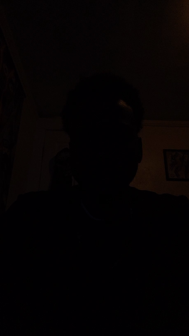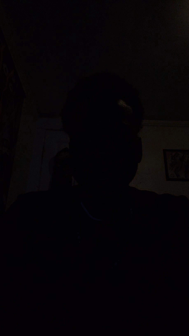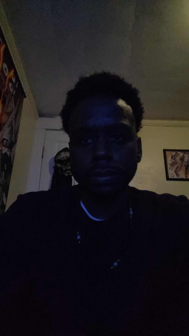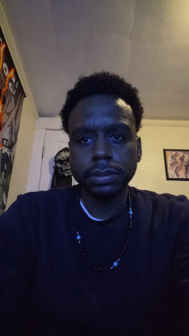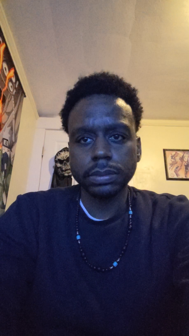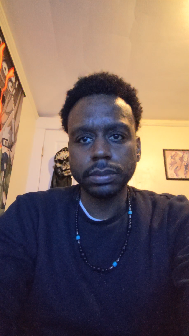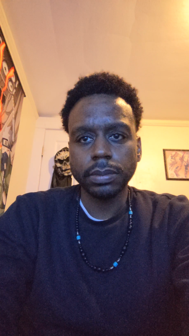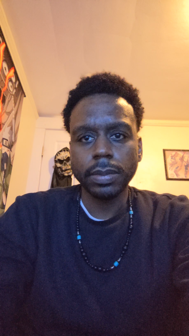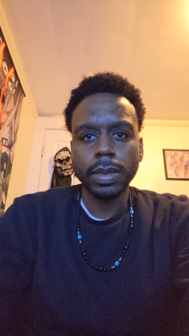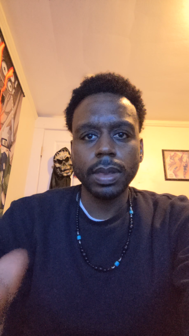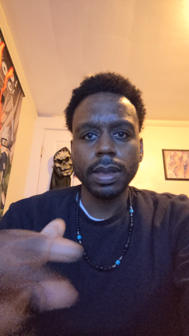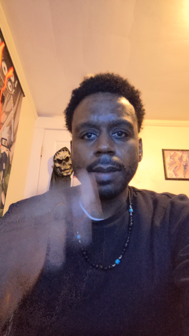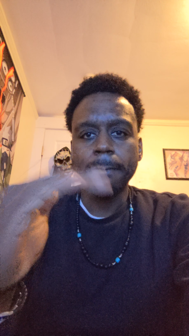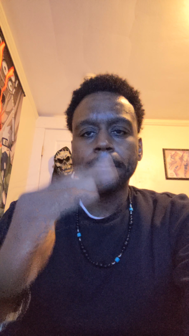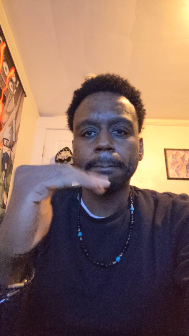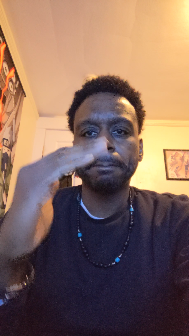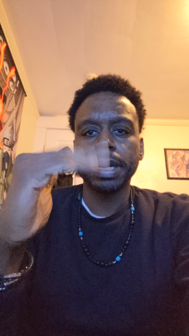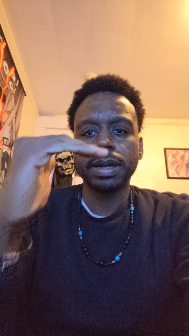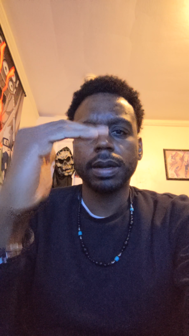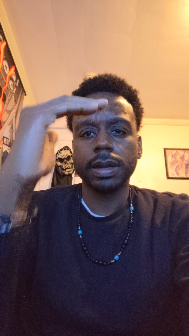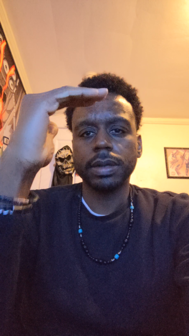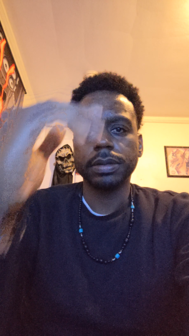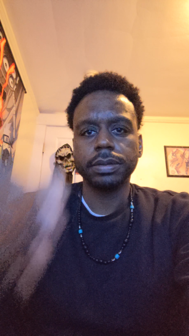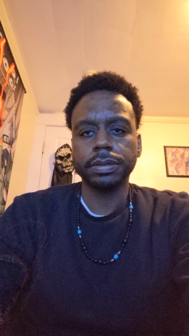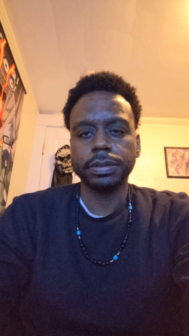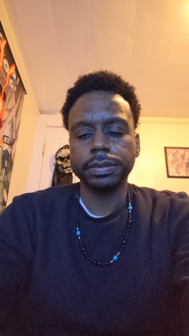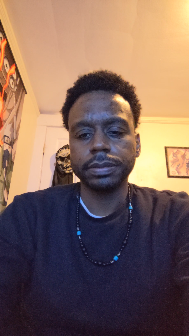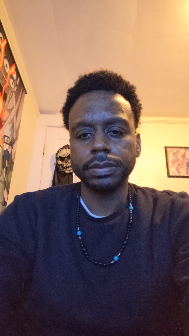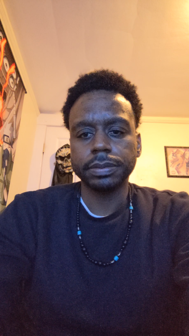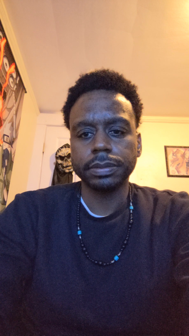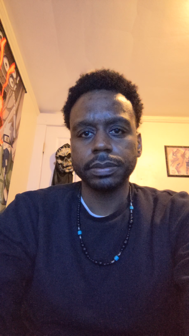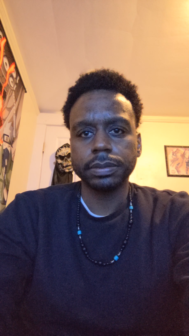build